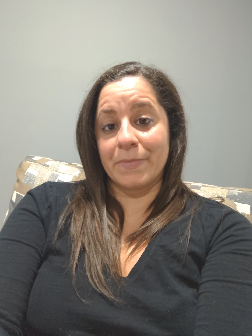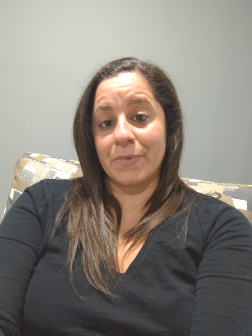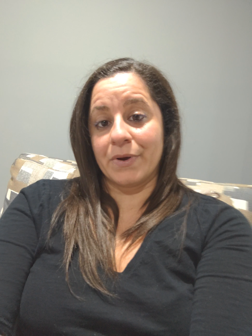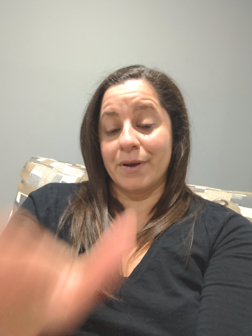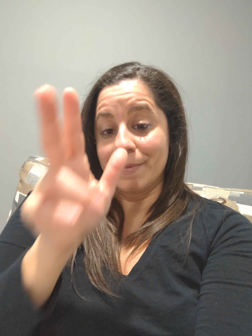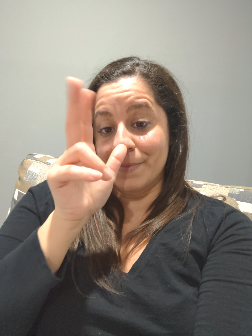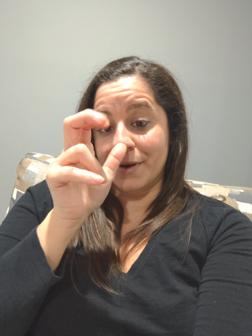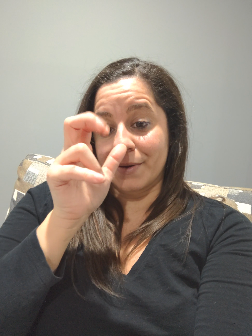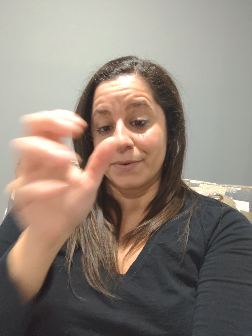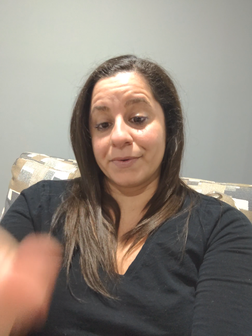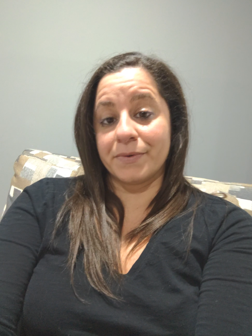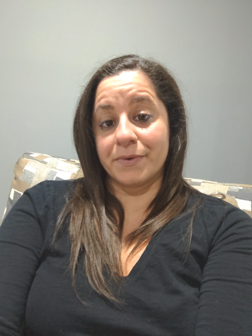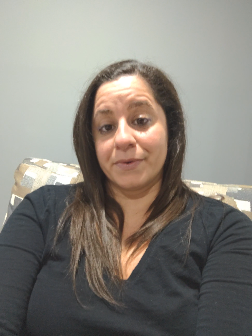bug